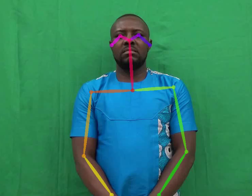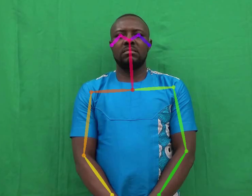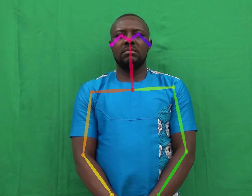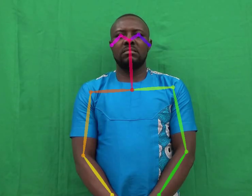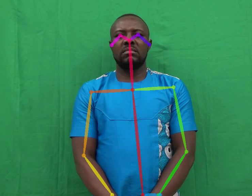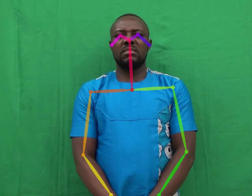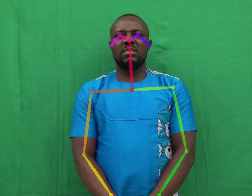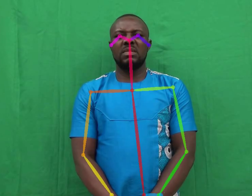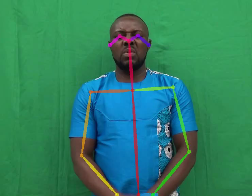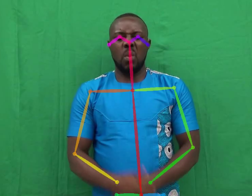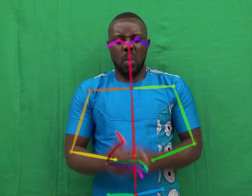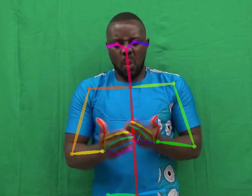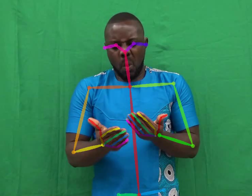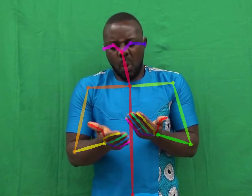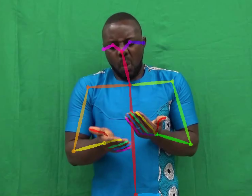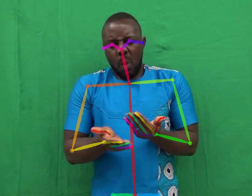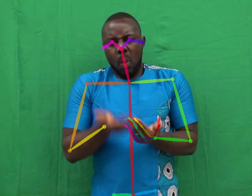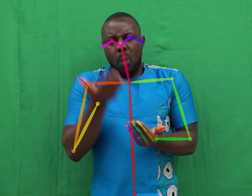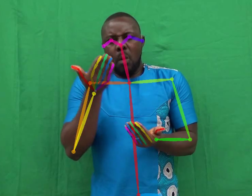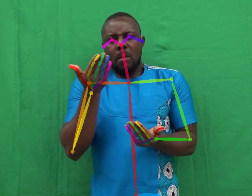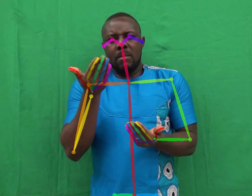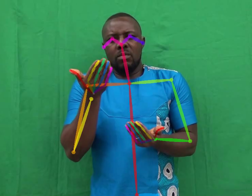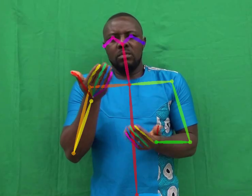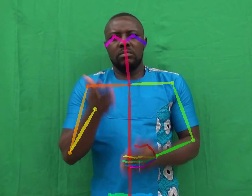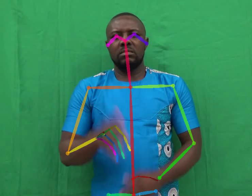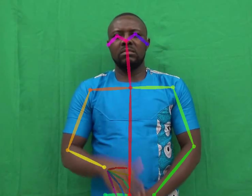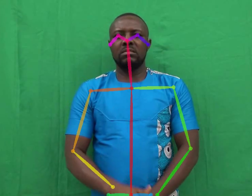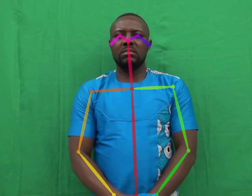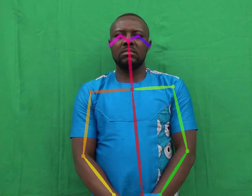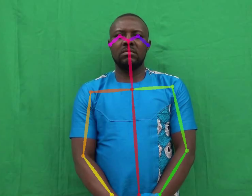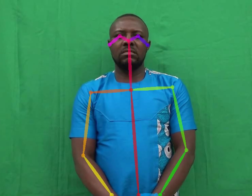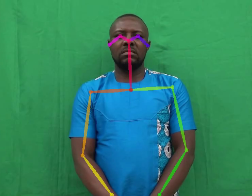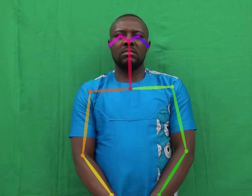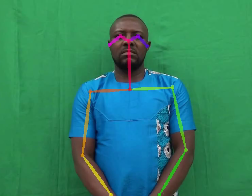almost